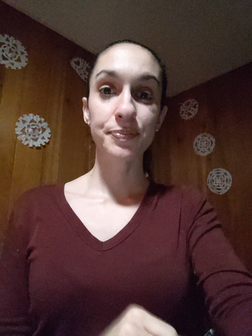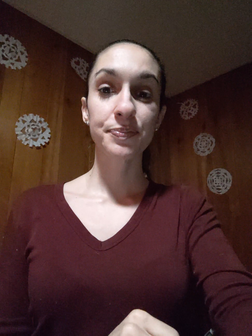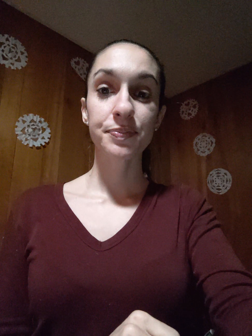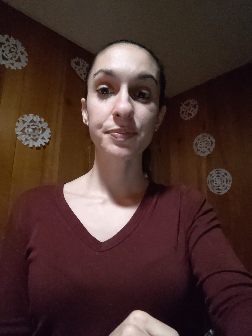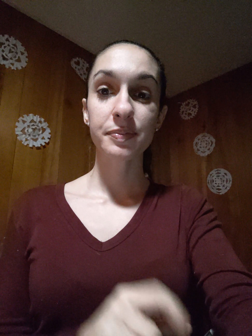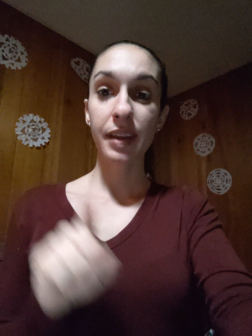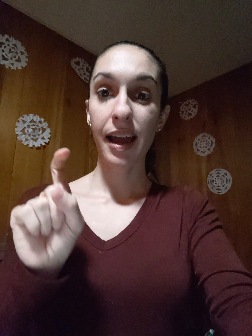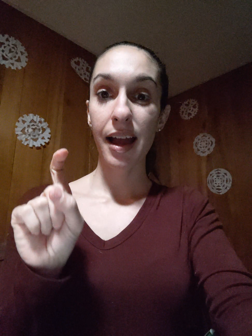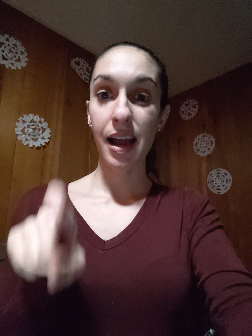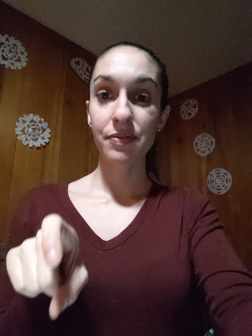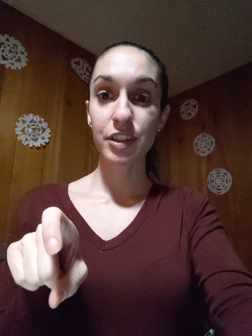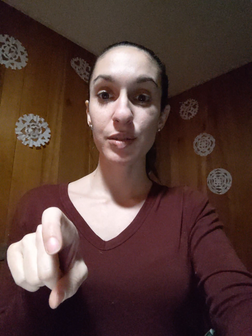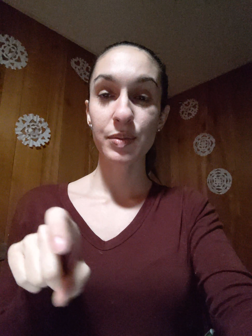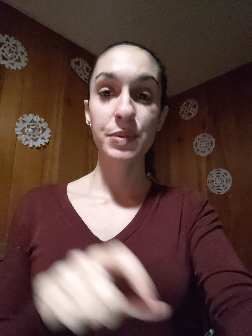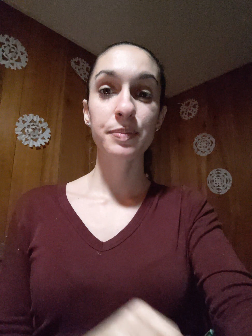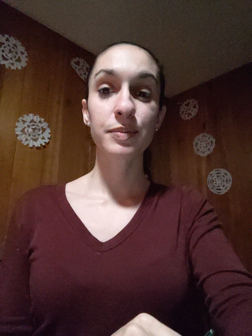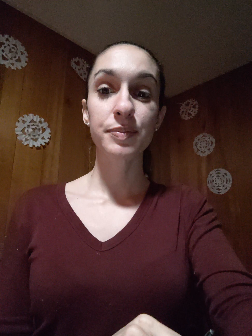have to